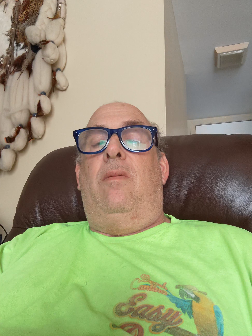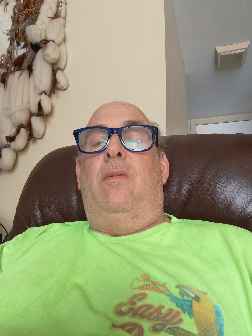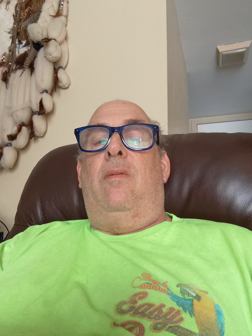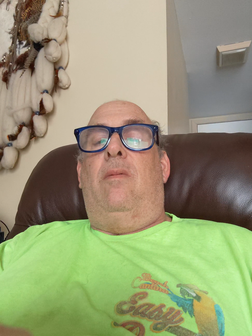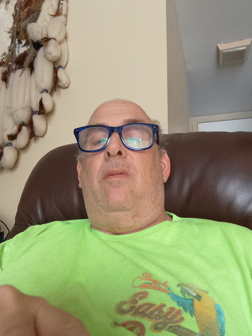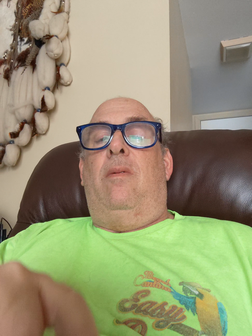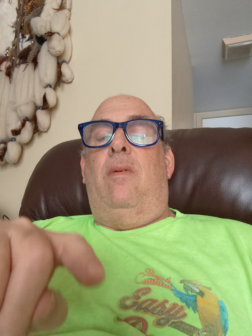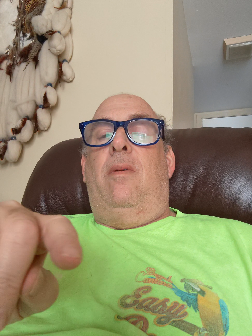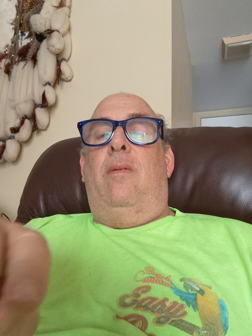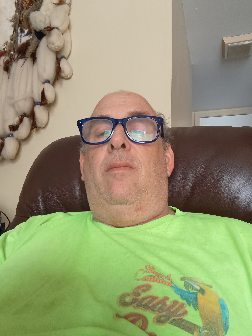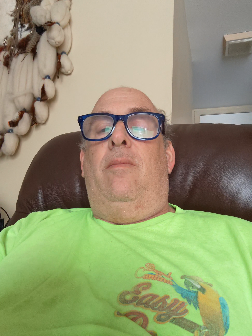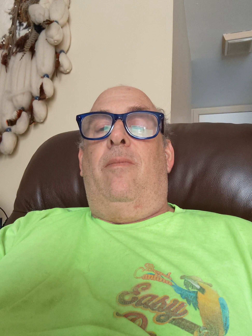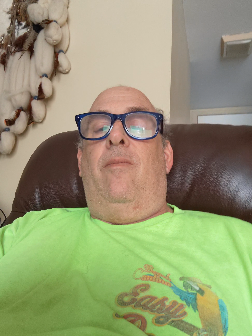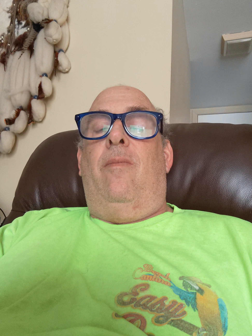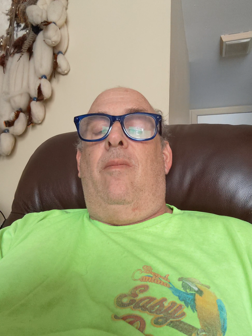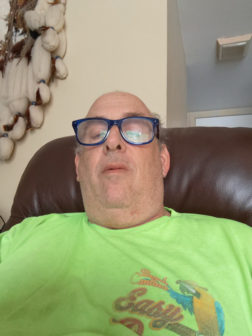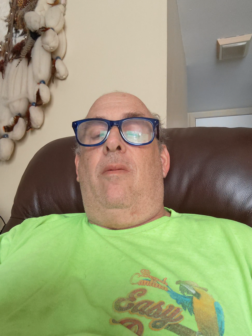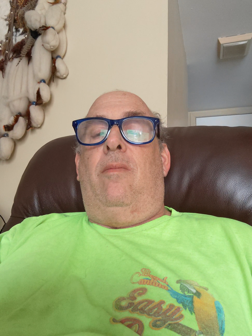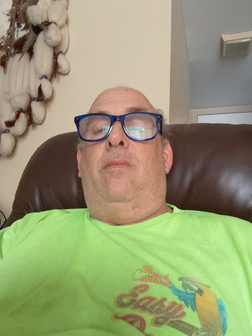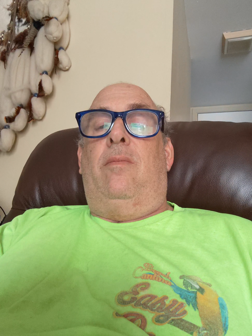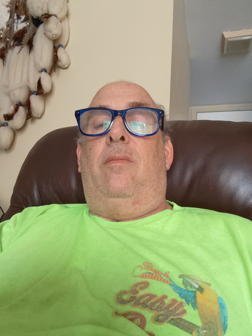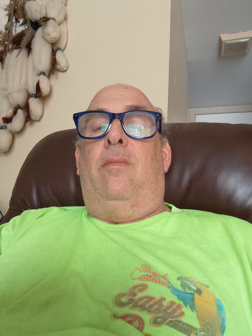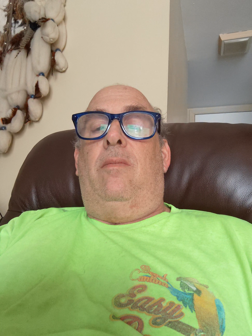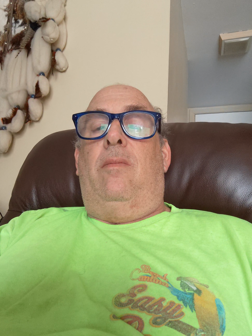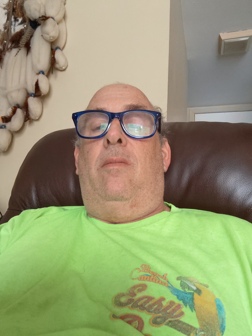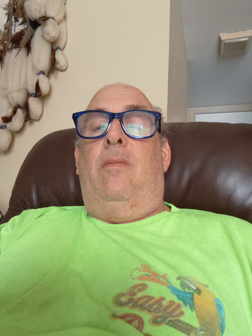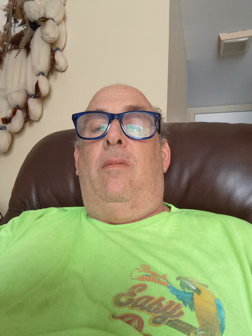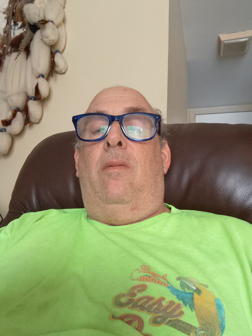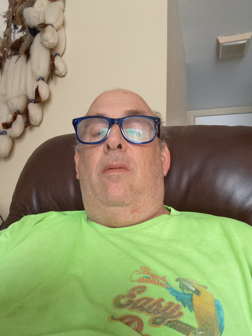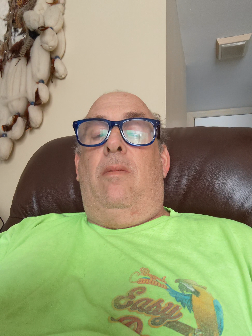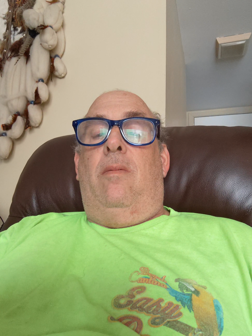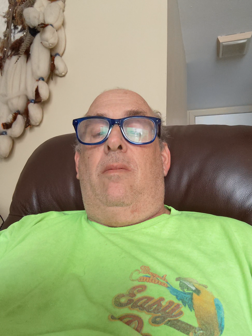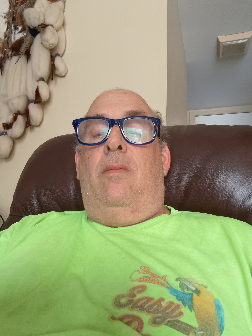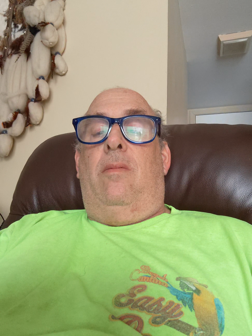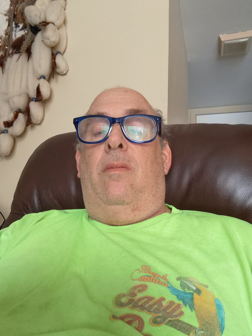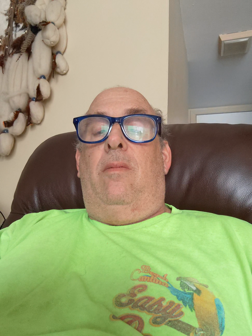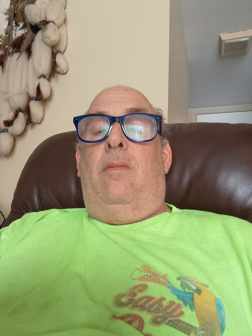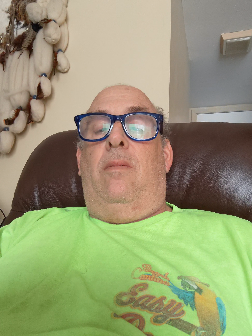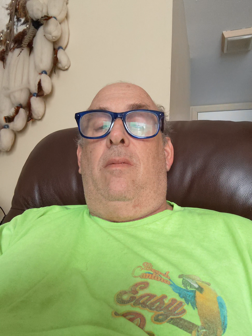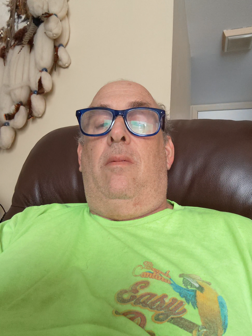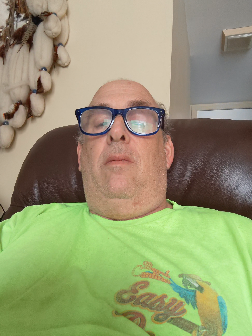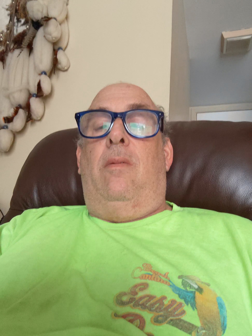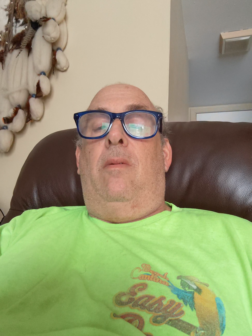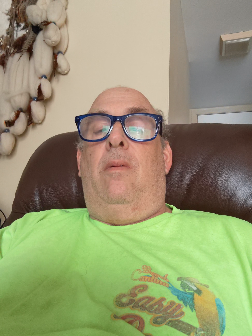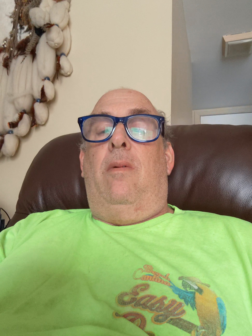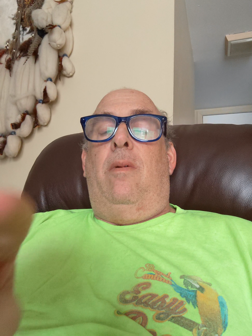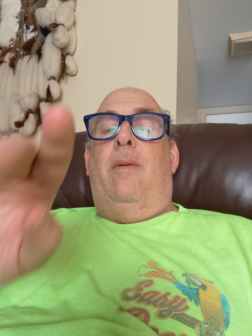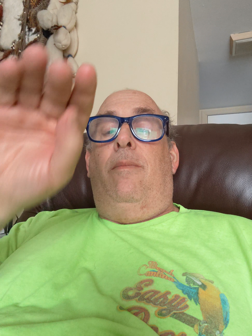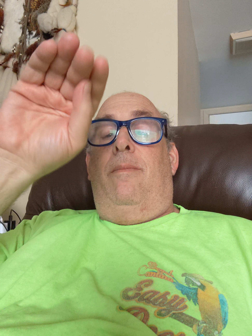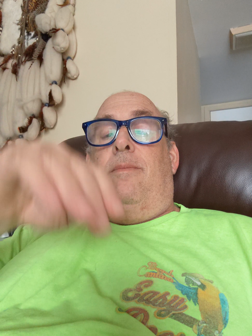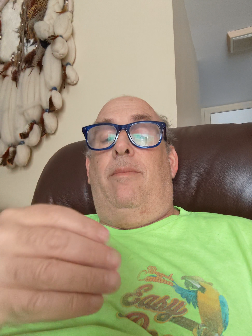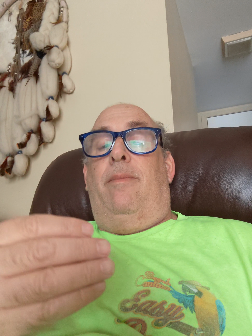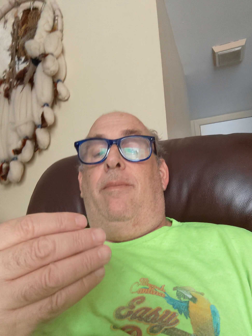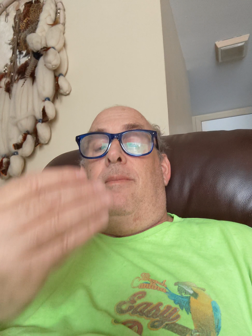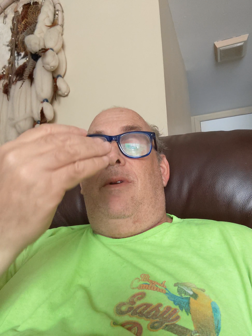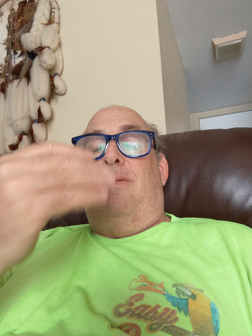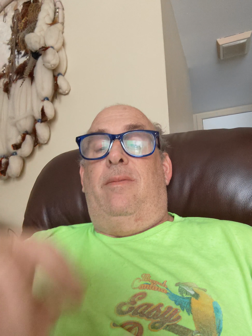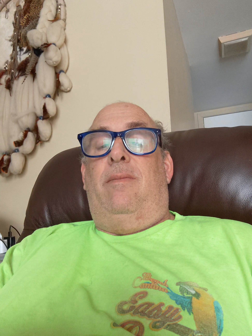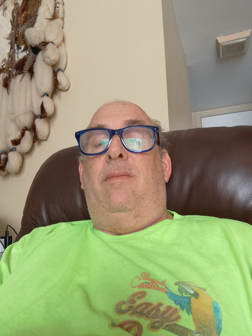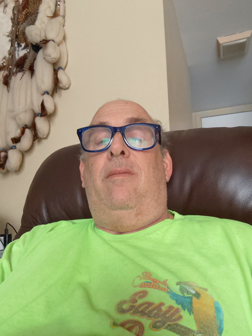mitten